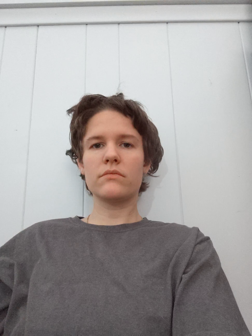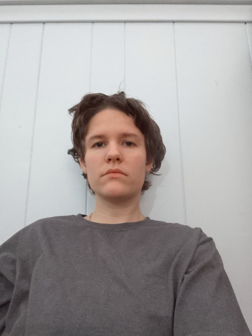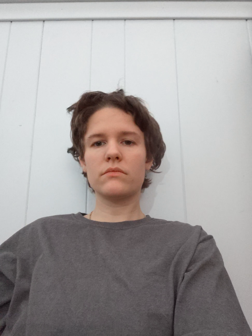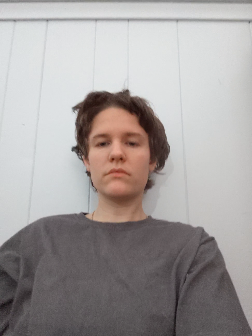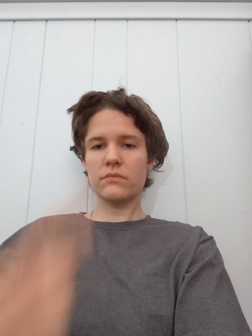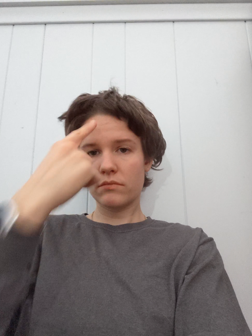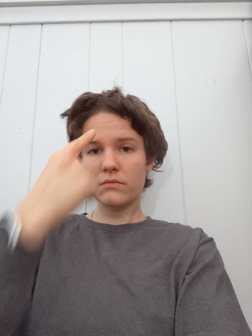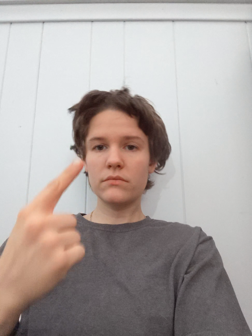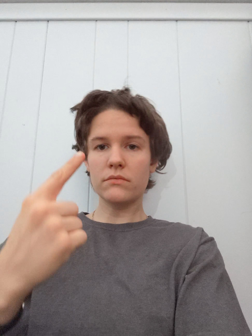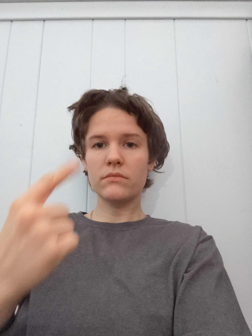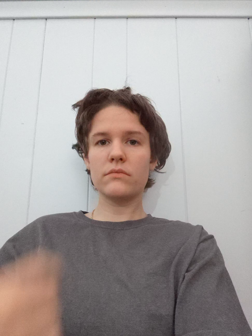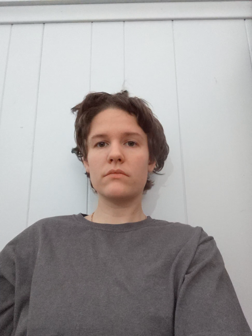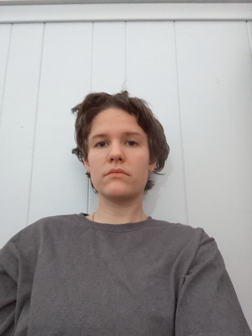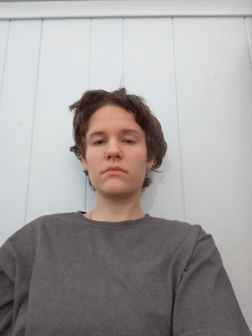penny